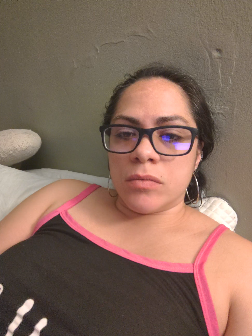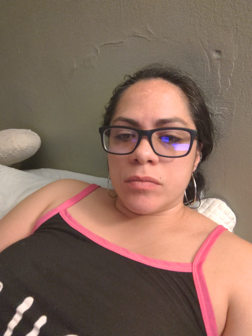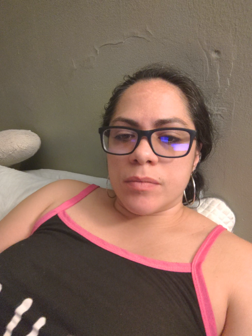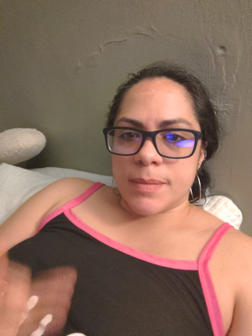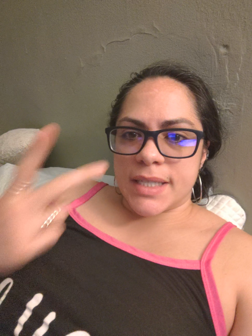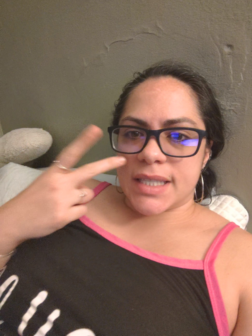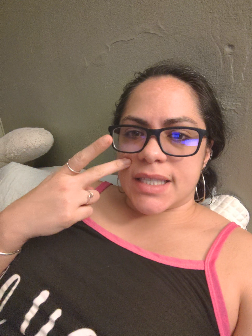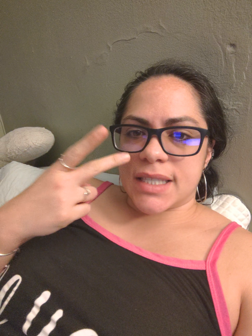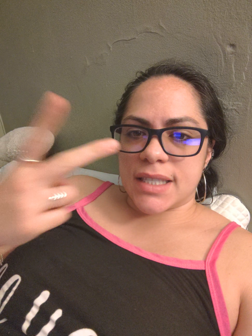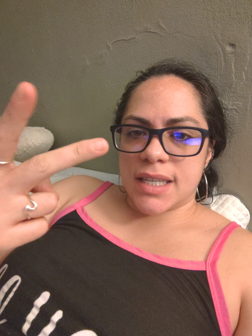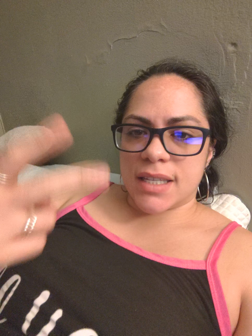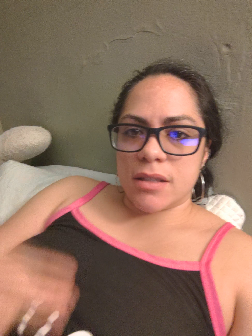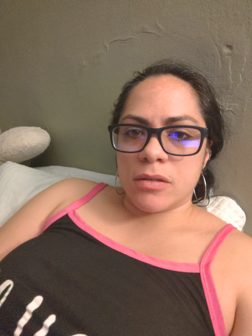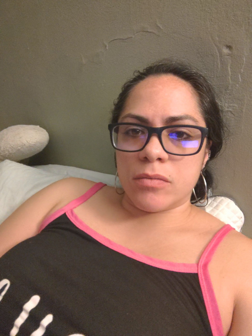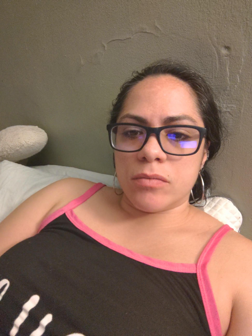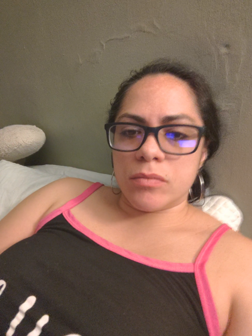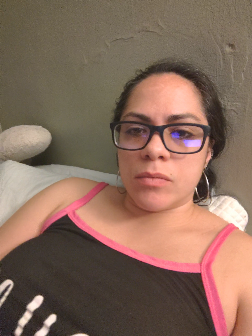see